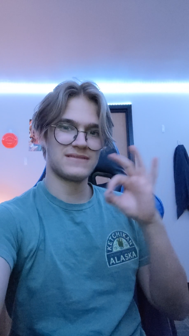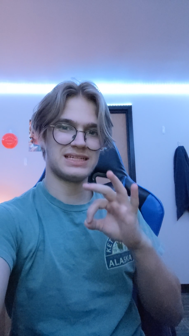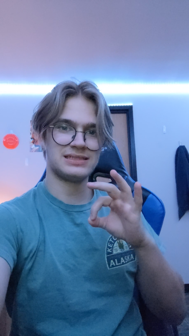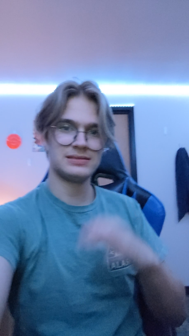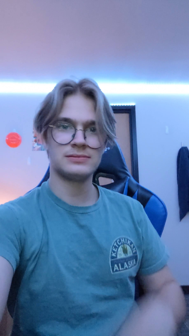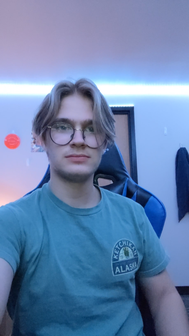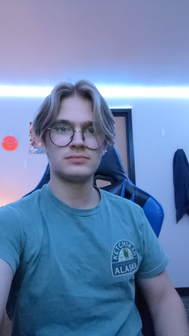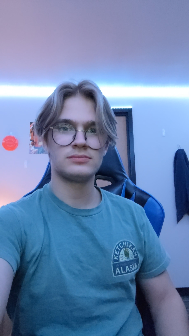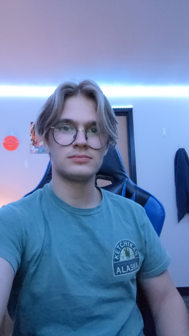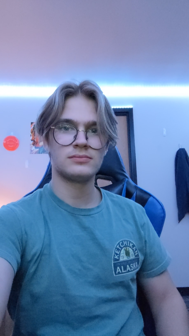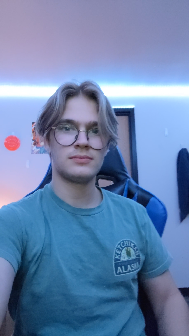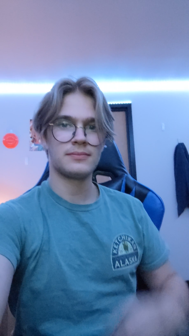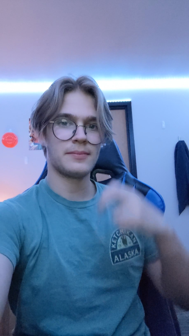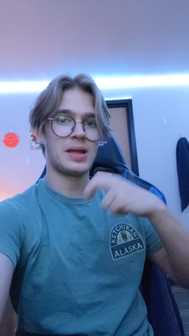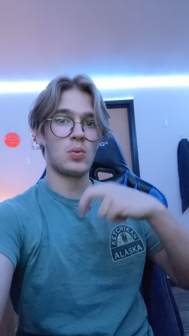potato